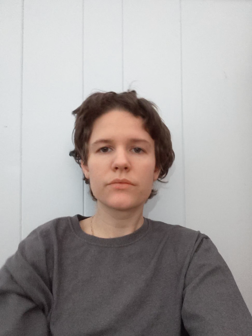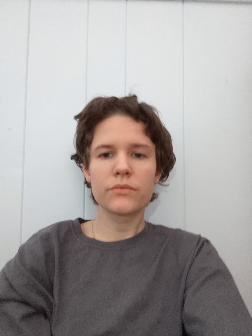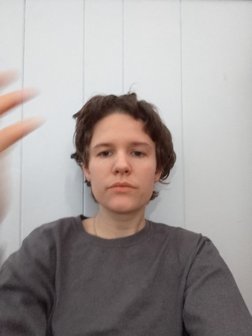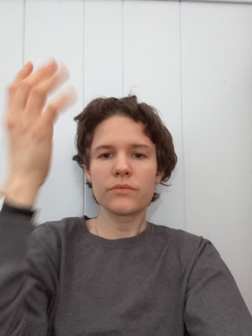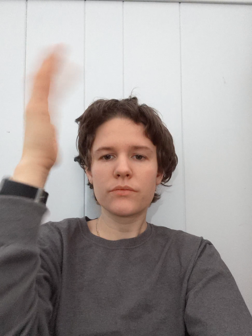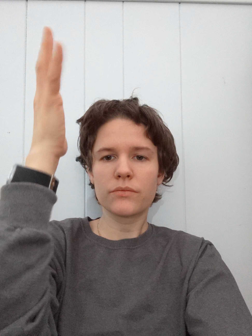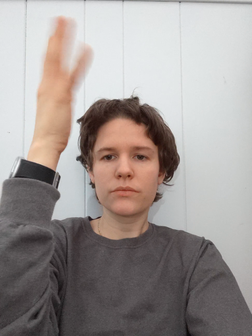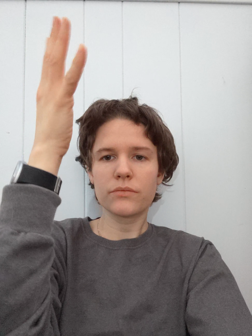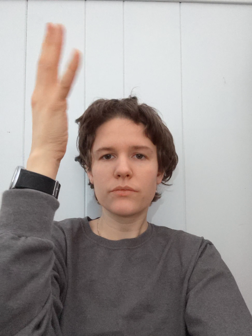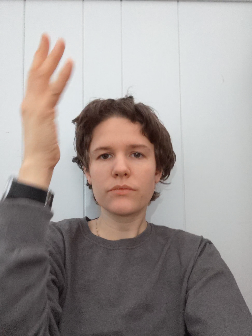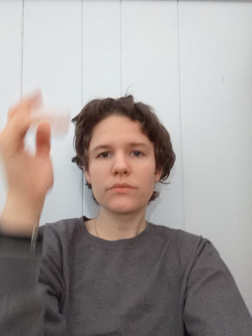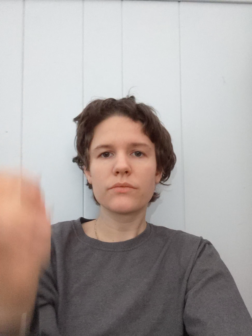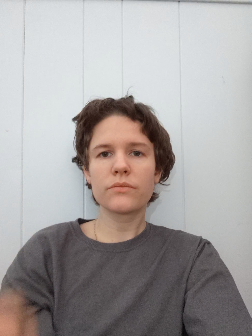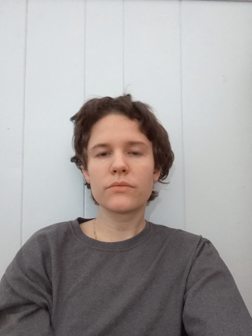tree